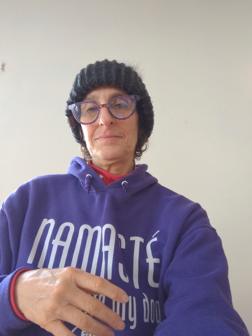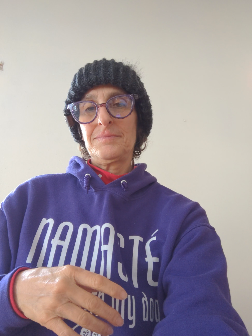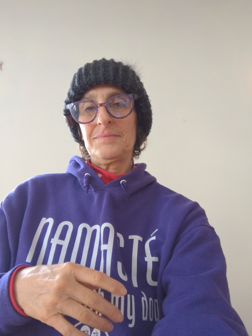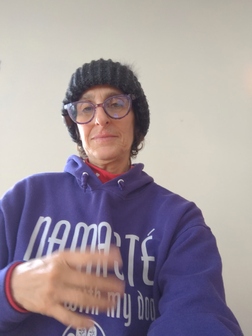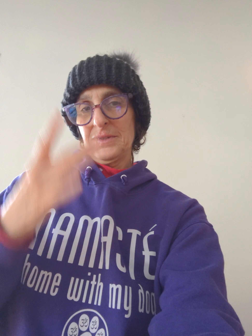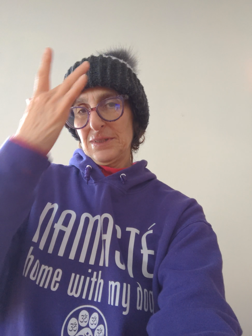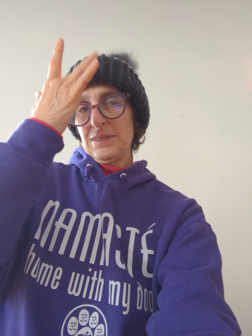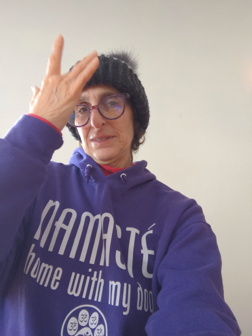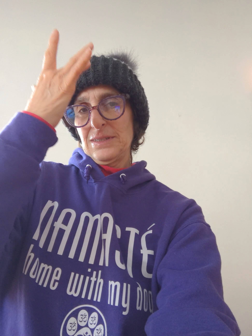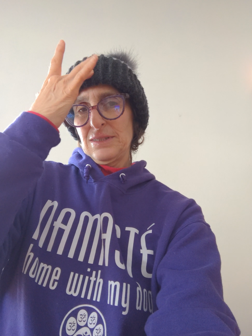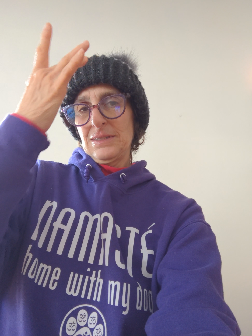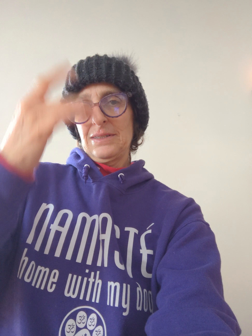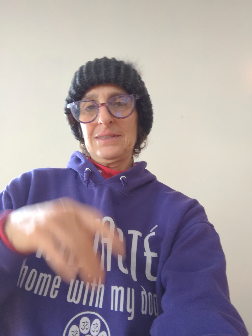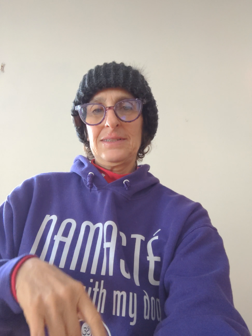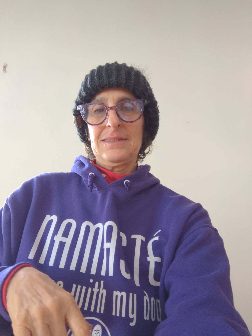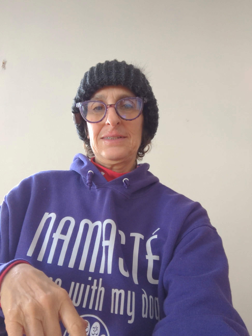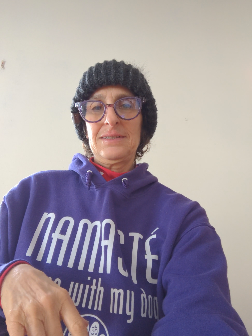sick